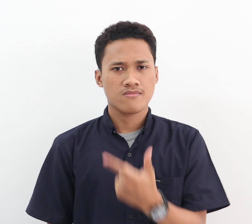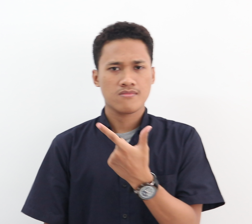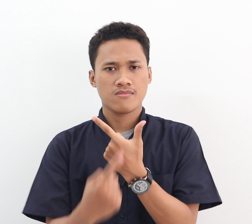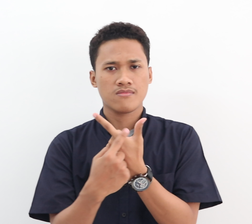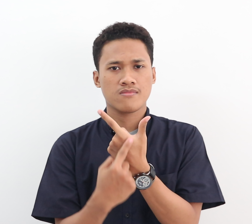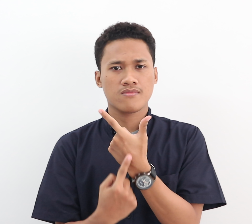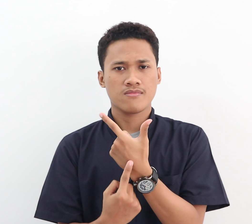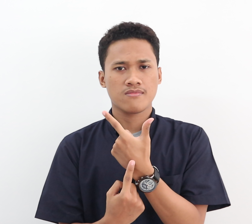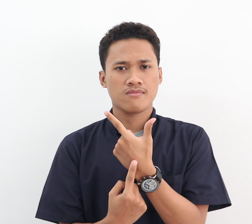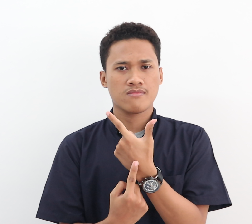Y